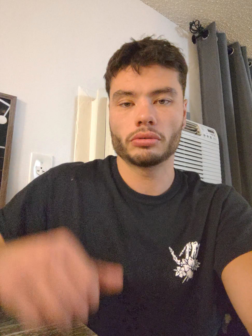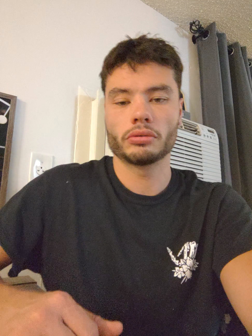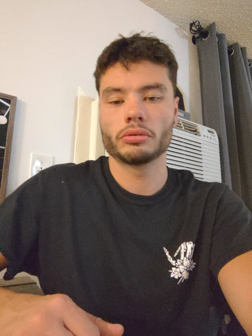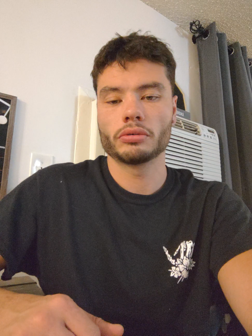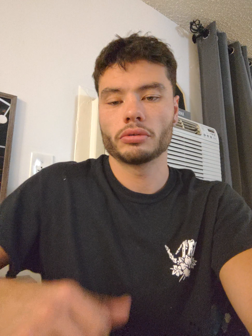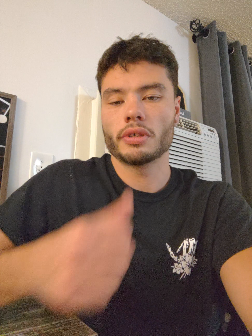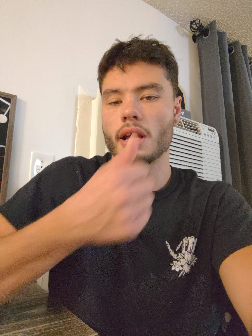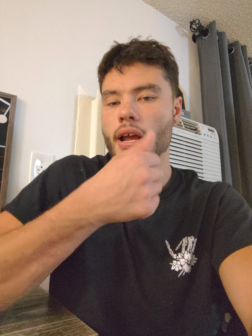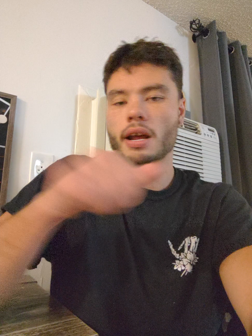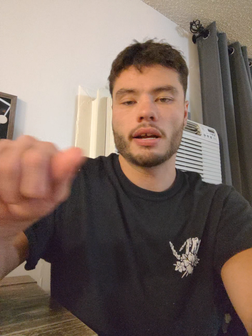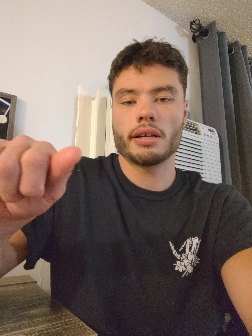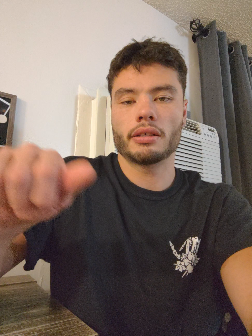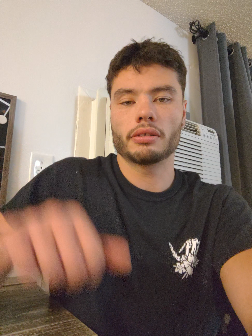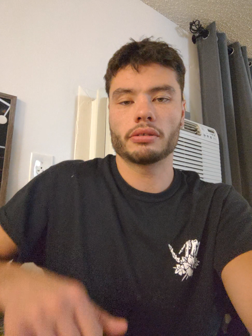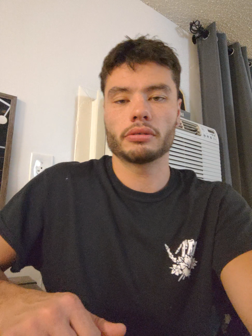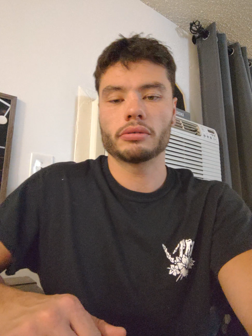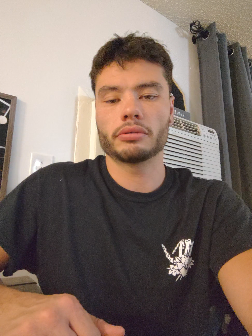any